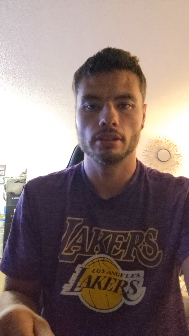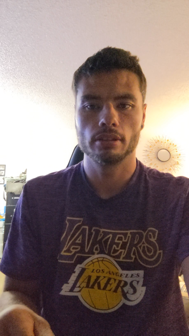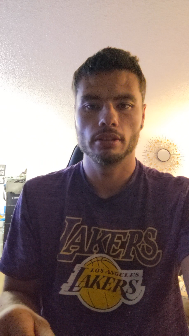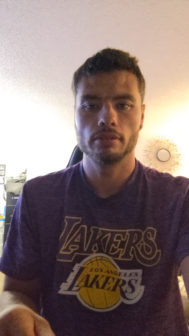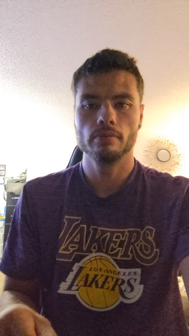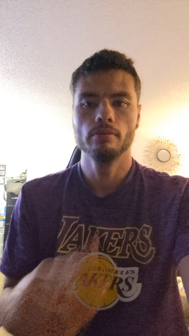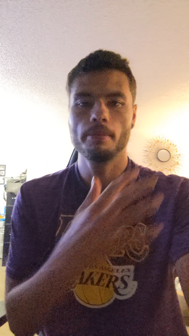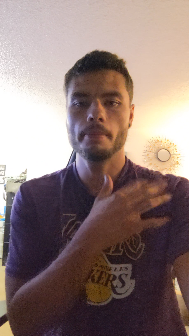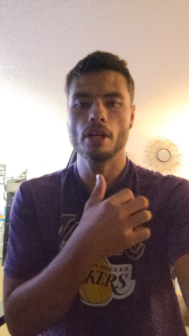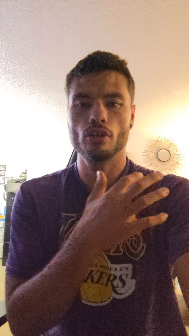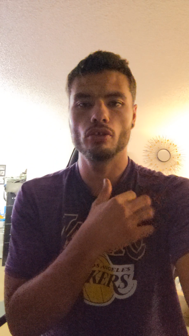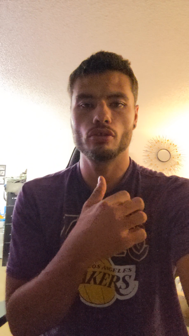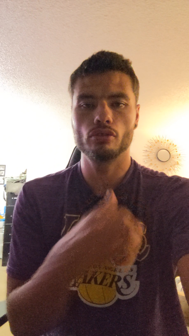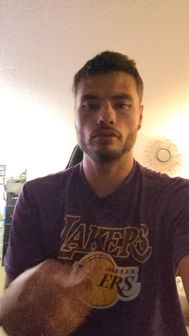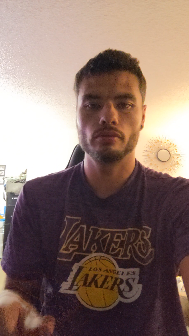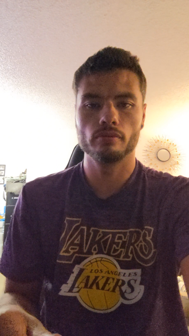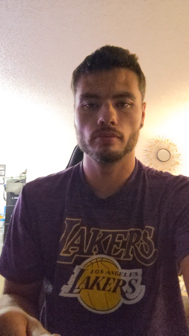bear